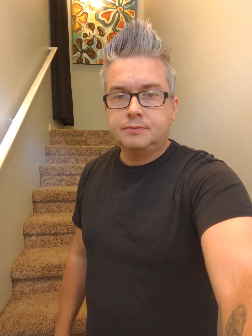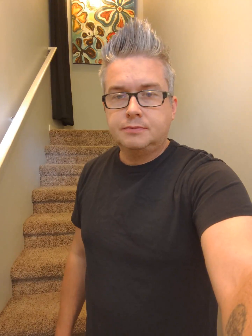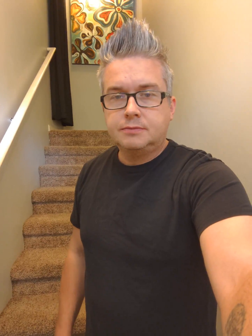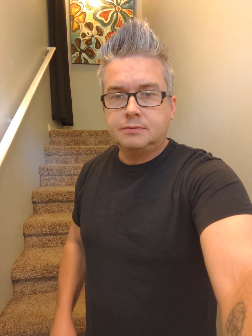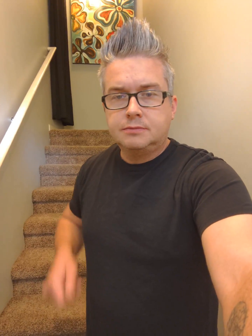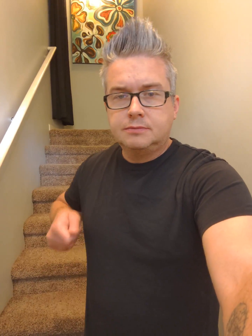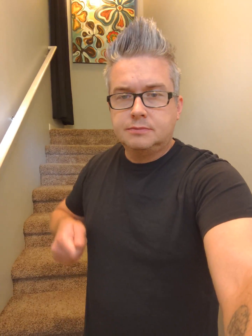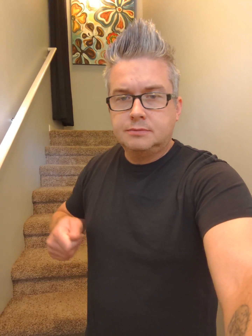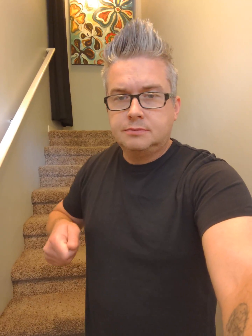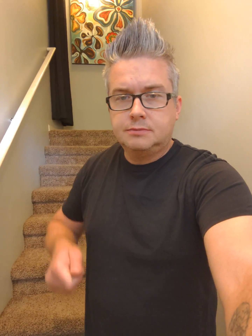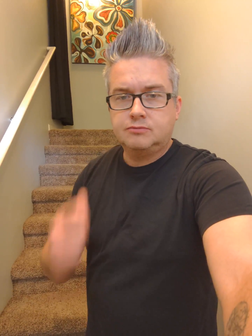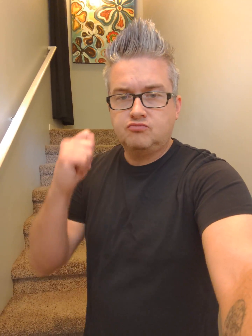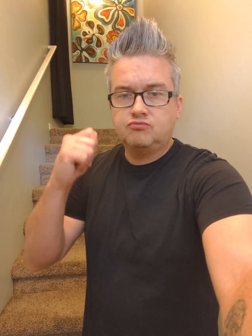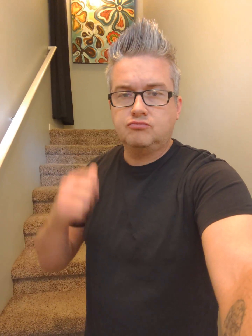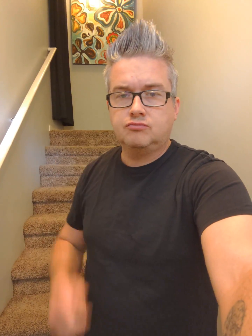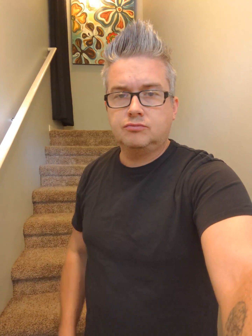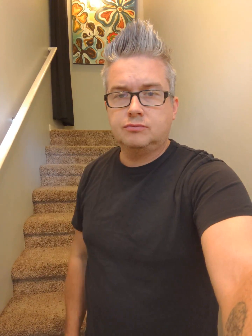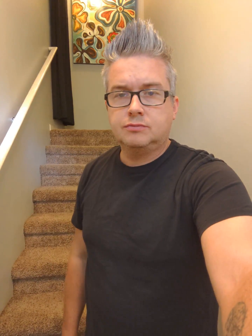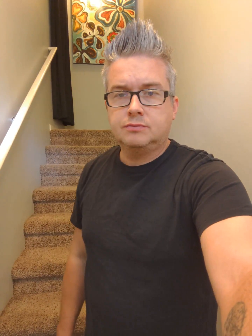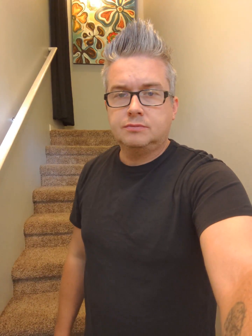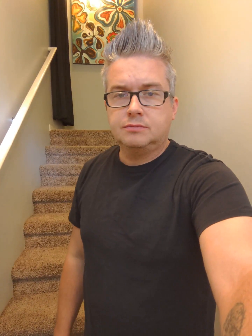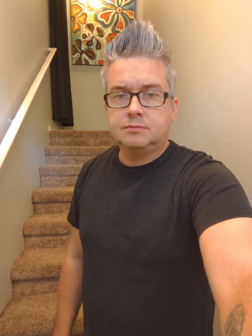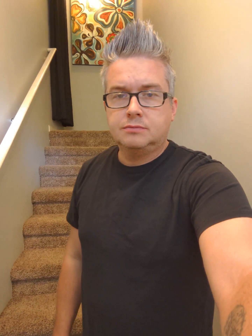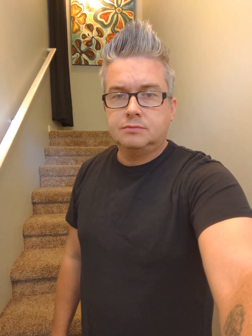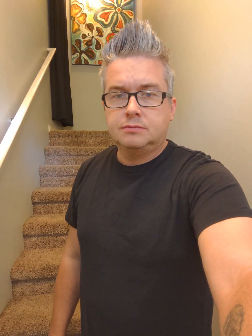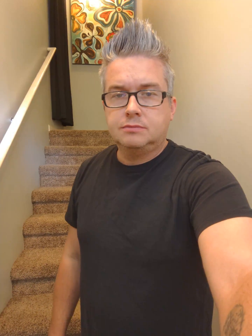shovel